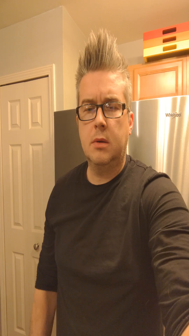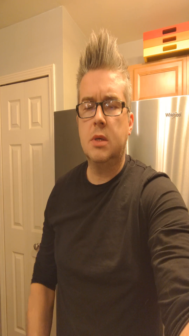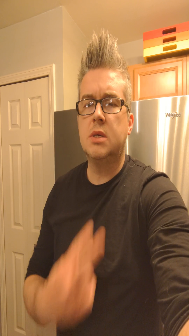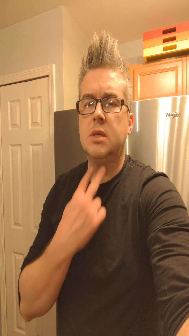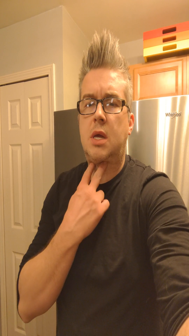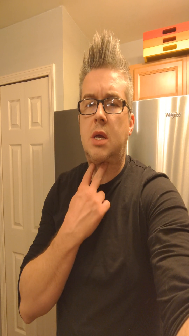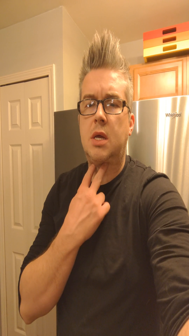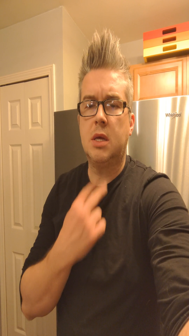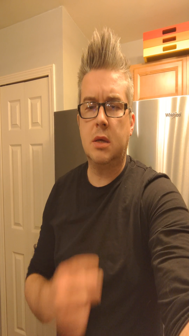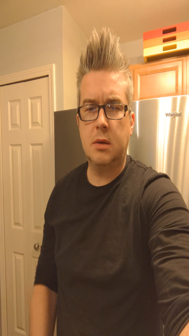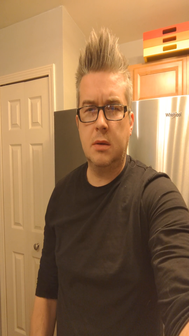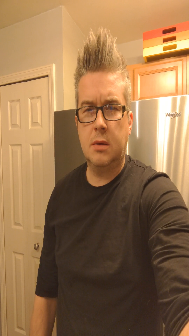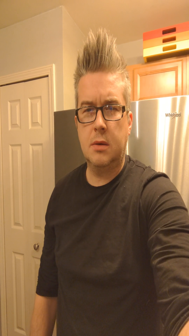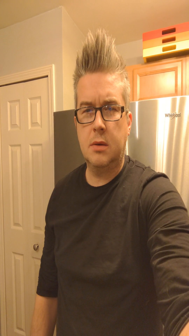stuck